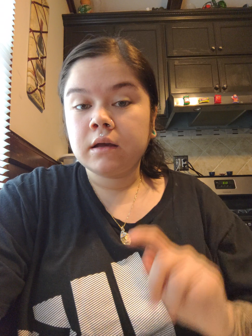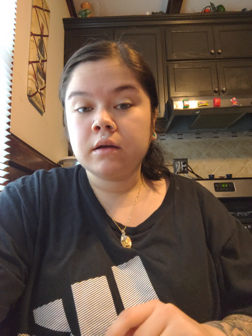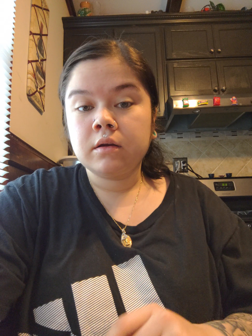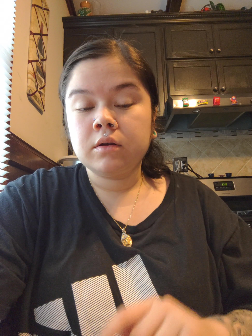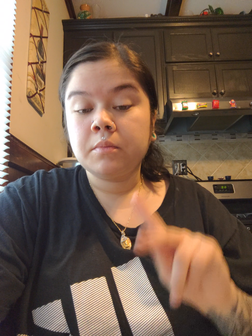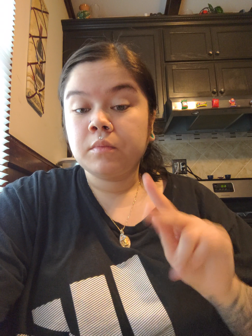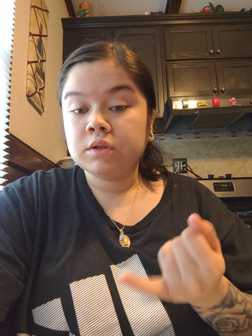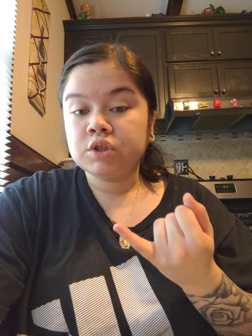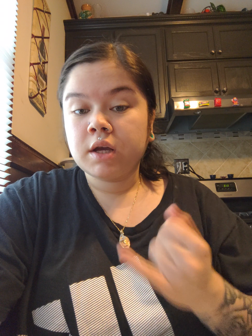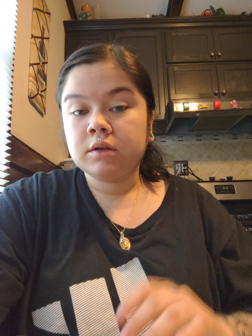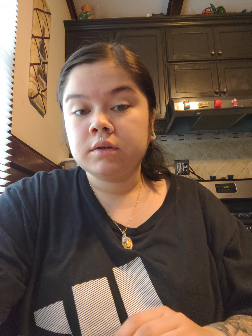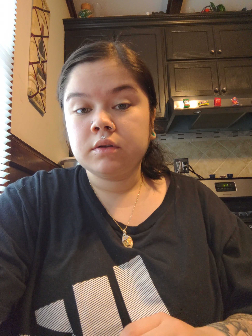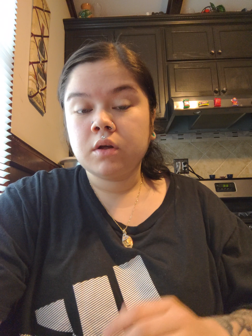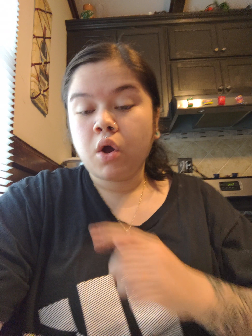pajamas